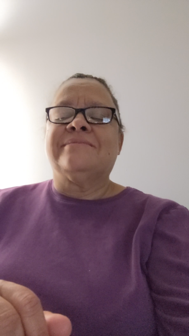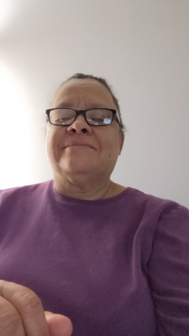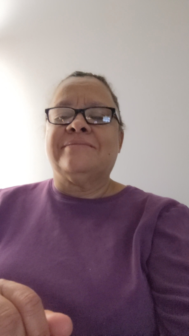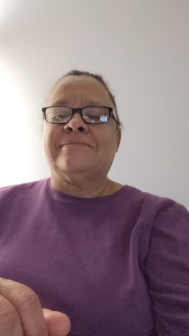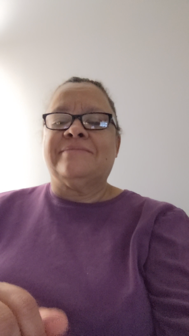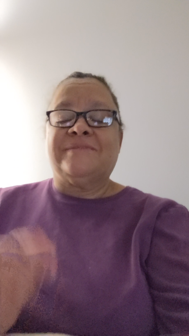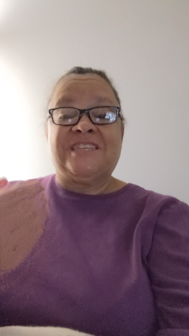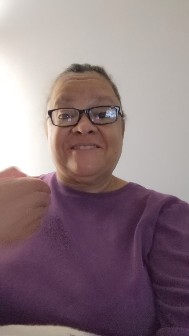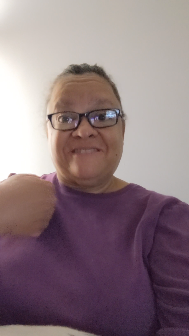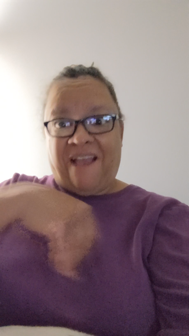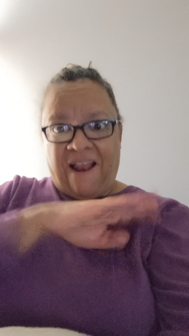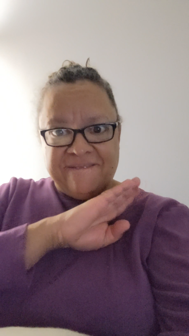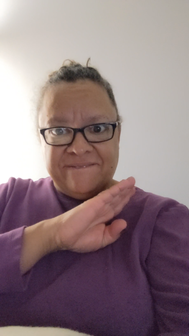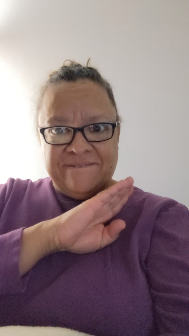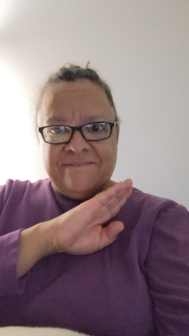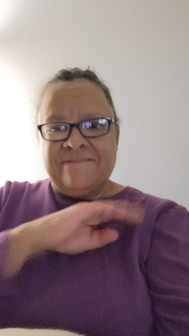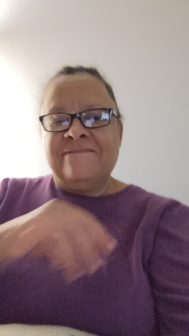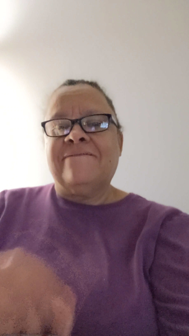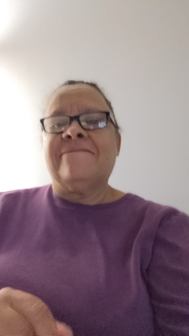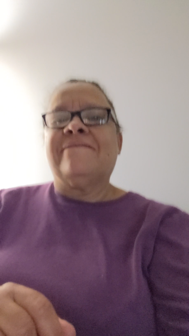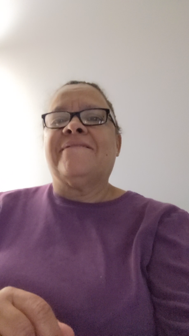scarf